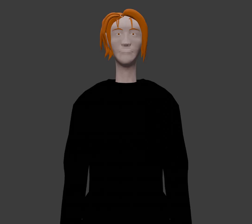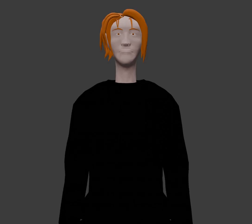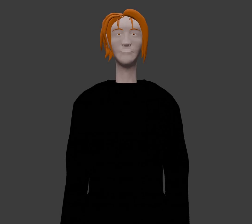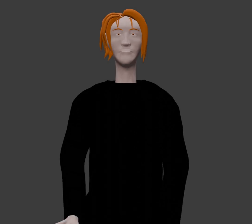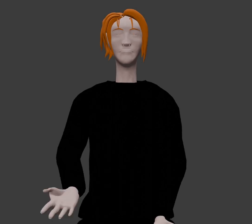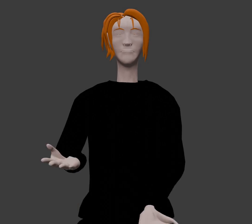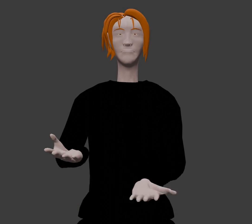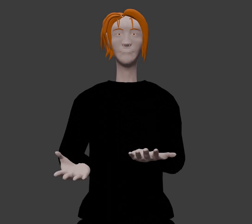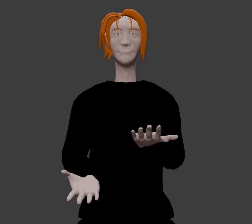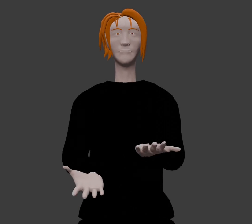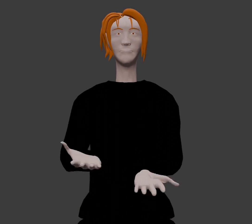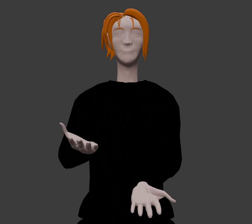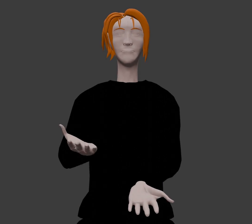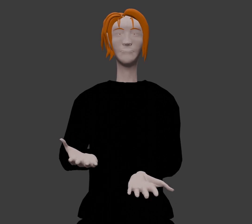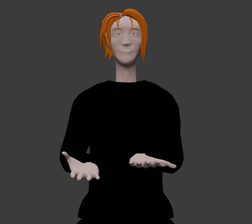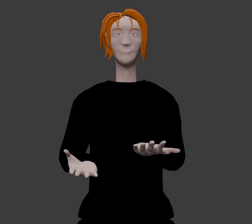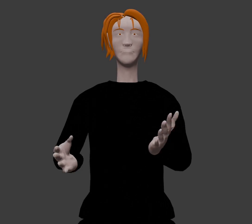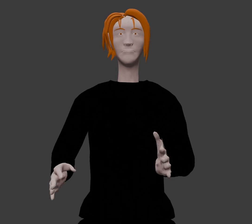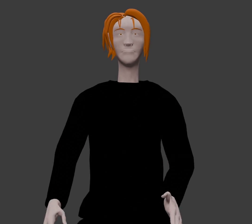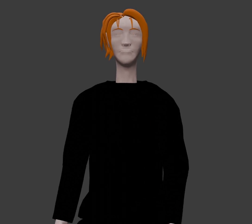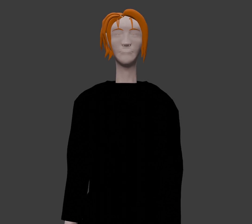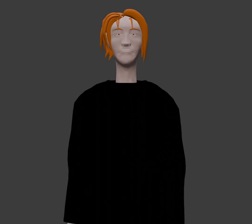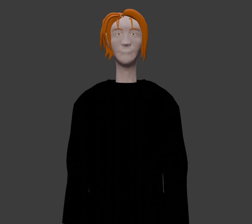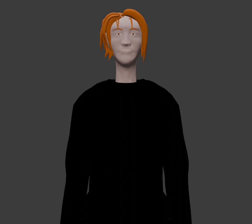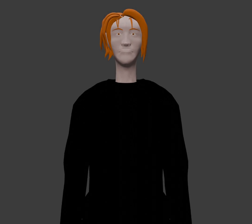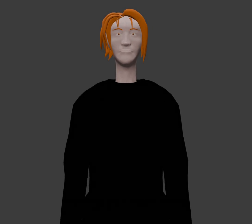Balance